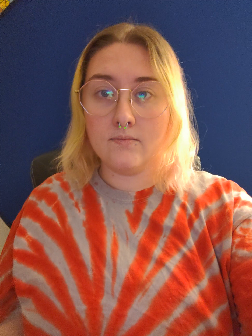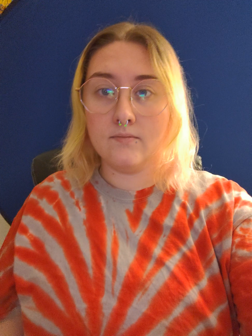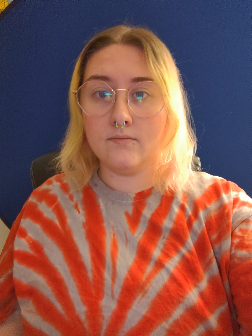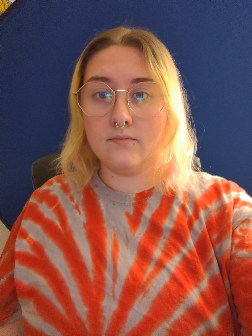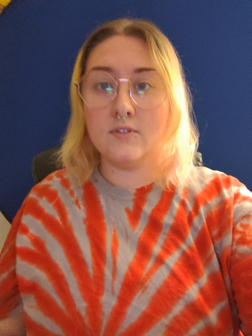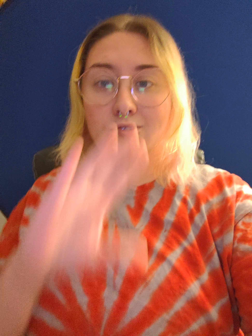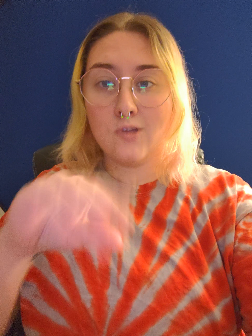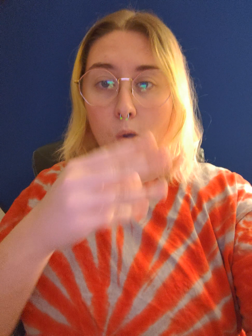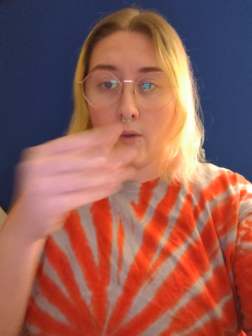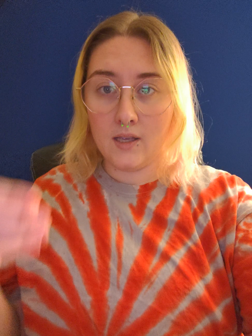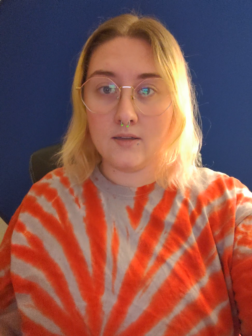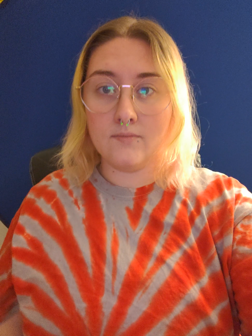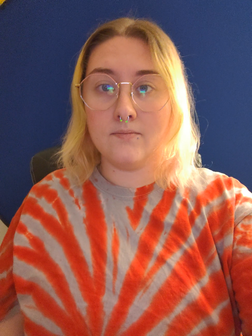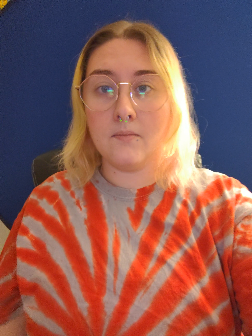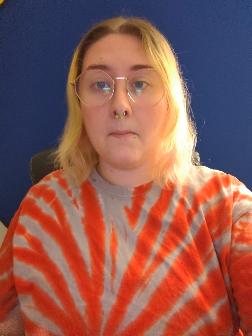story